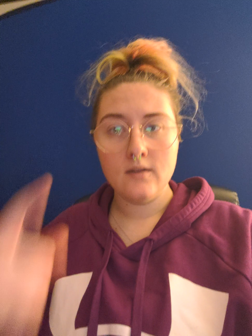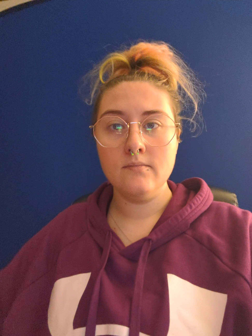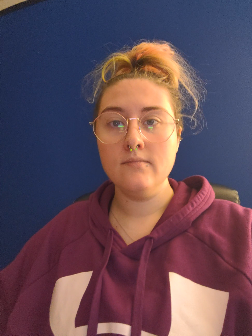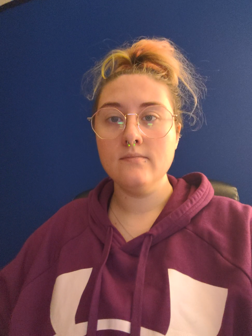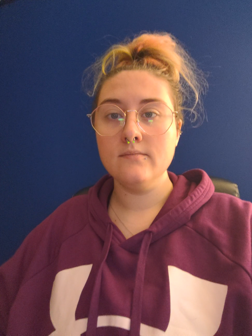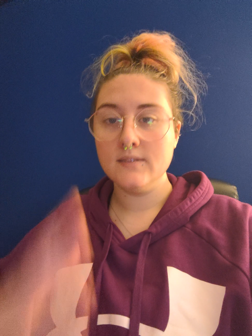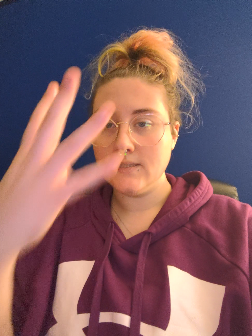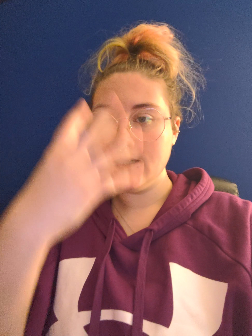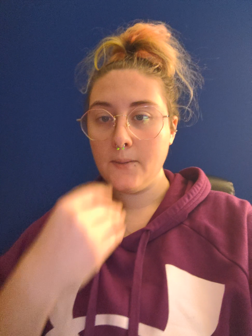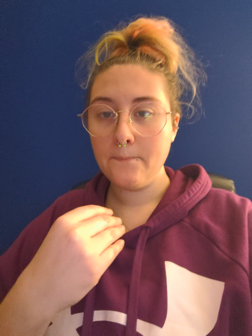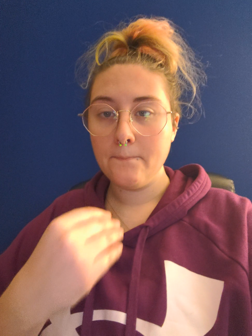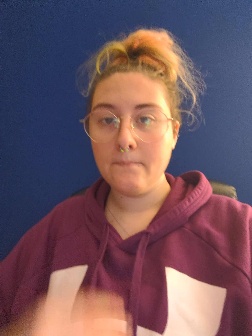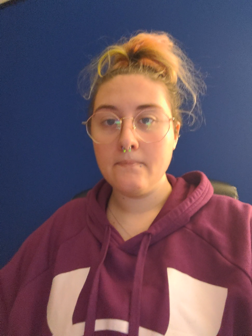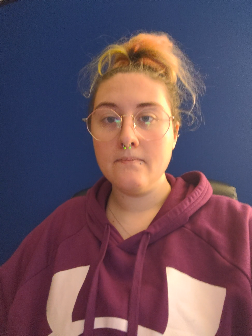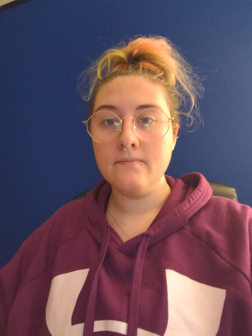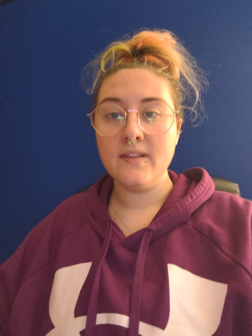sleep